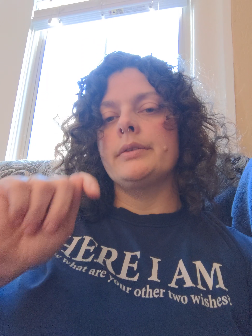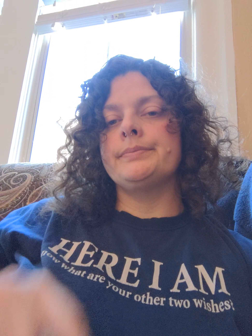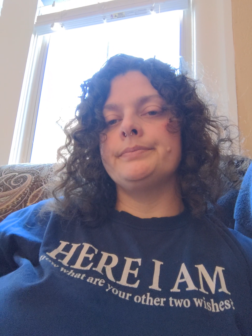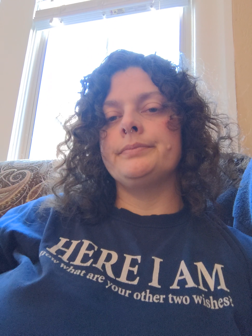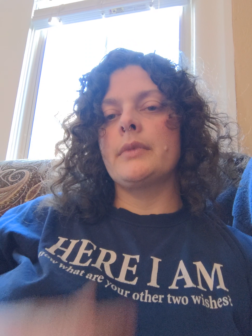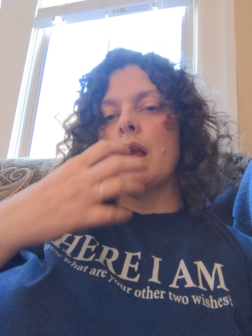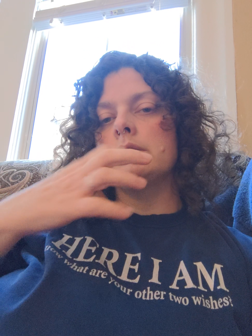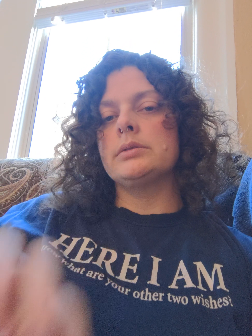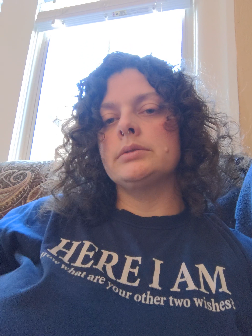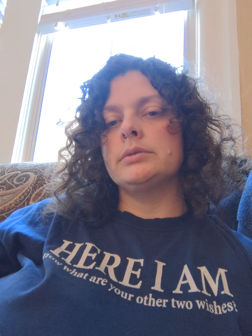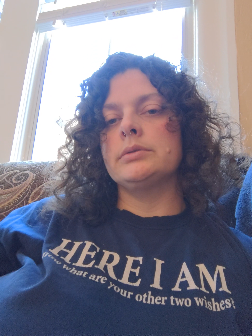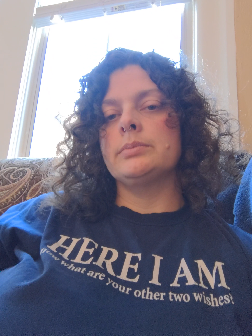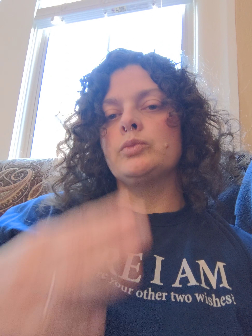hot